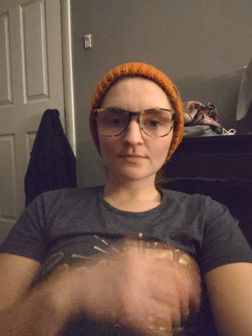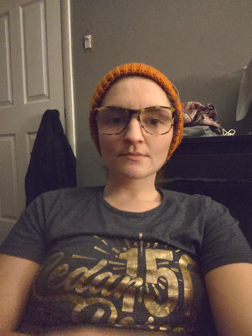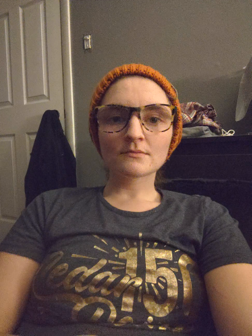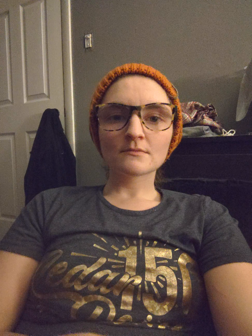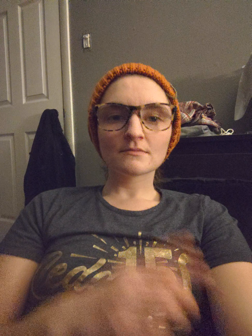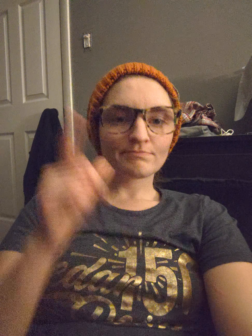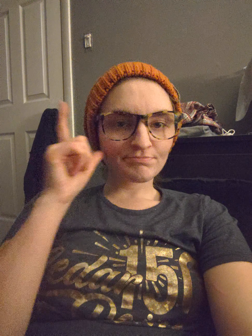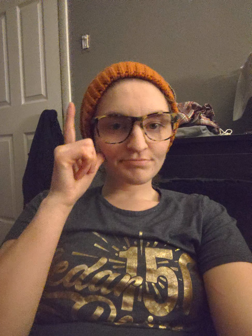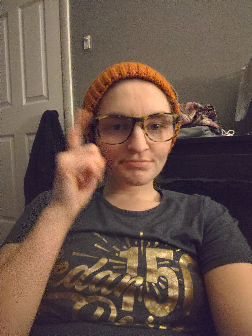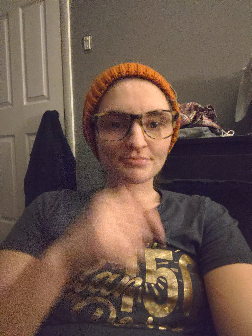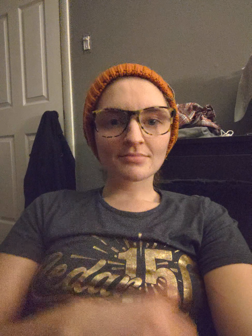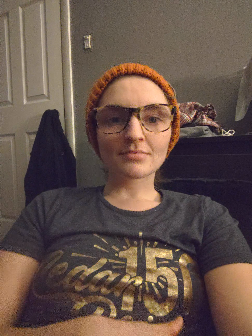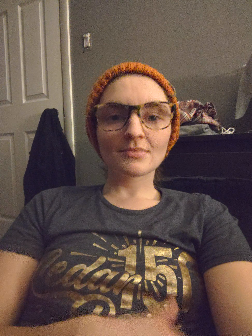listen